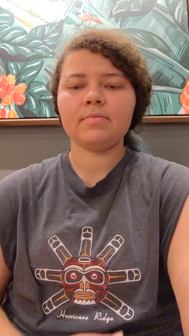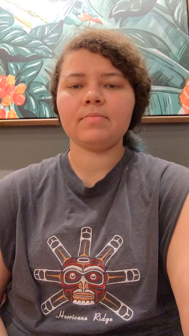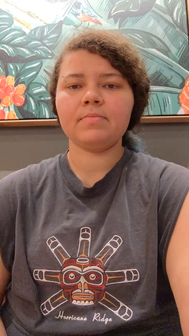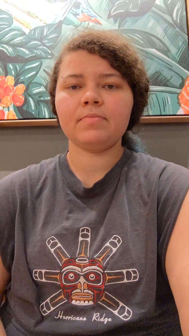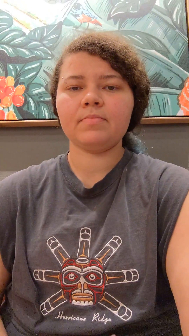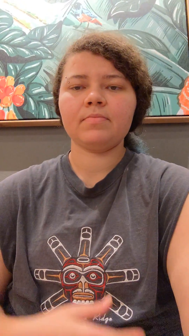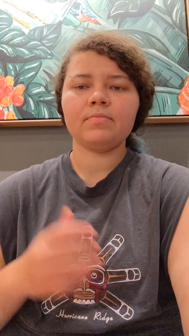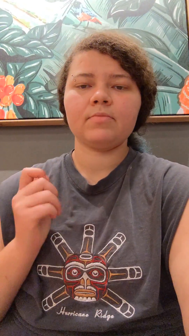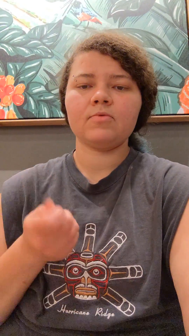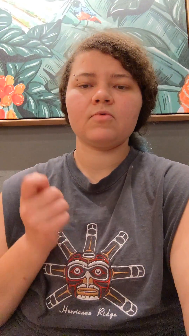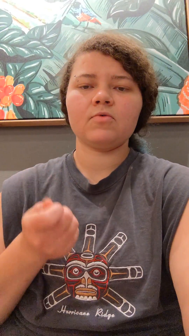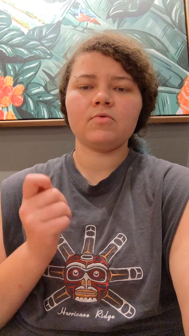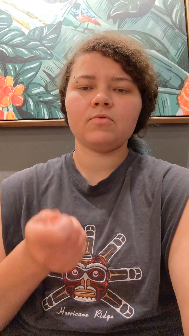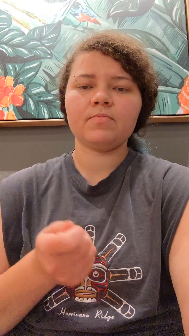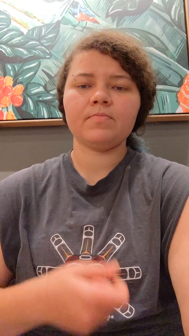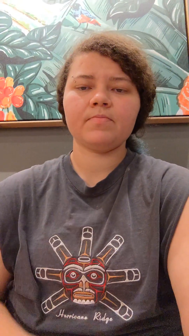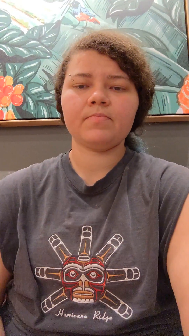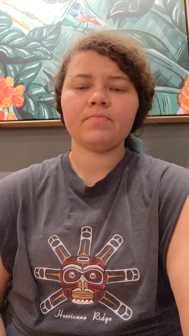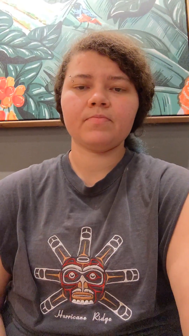cart